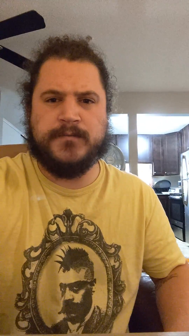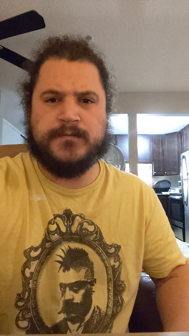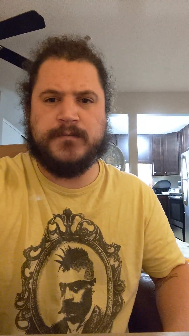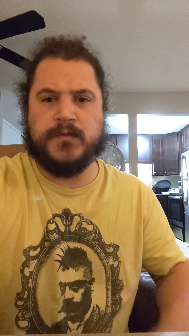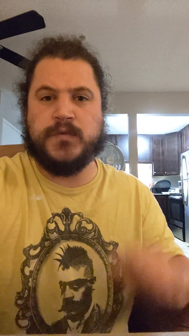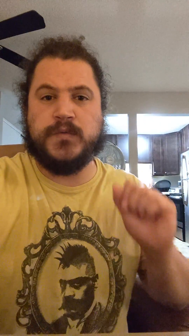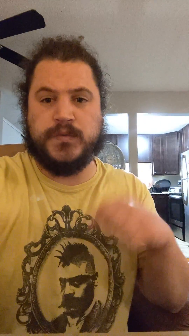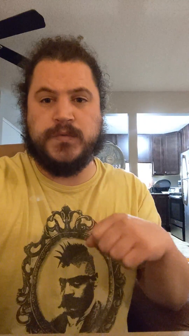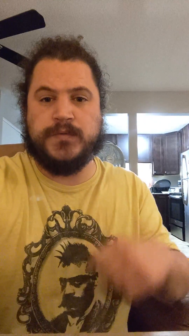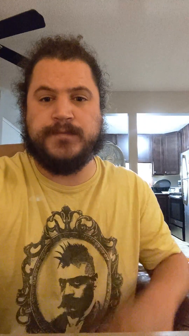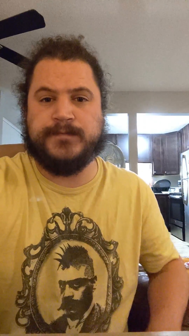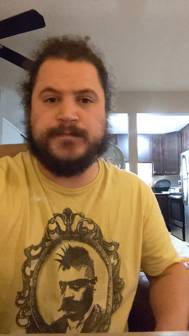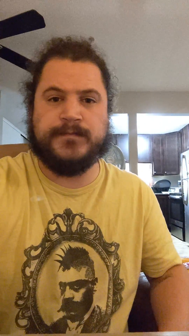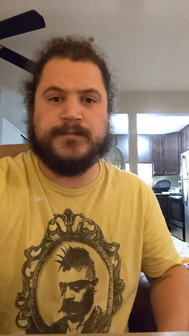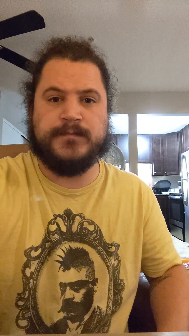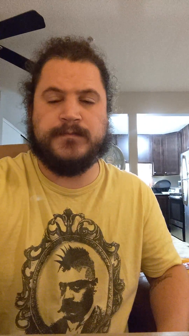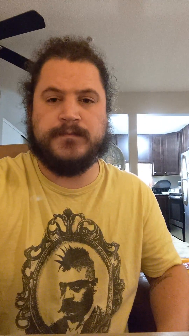could